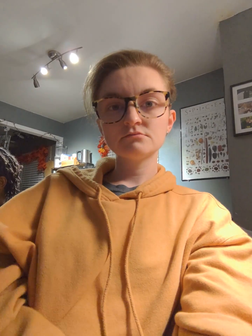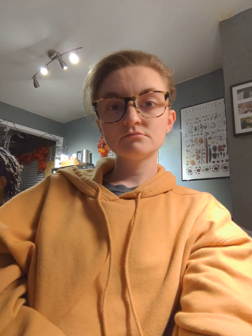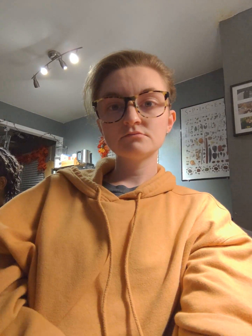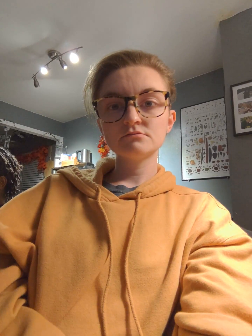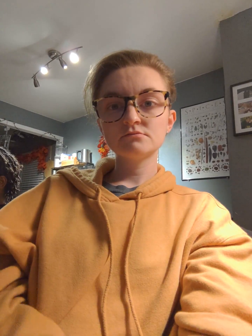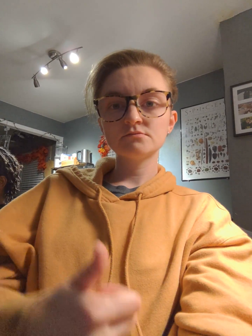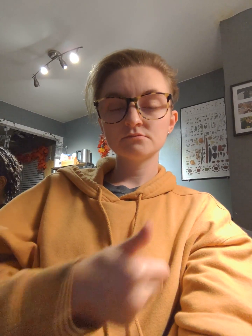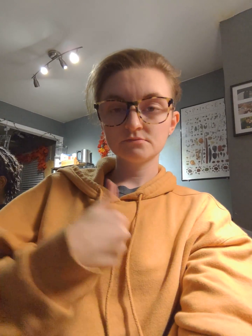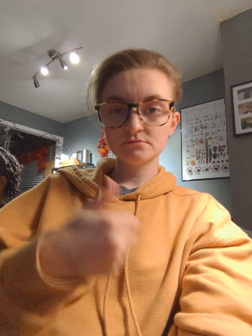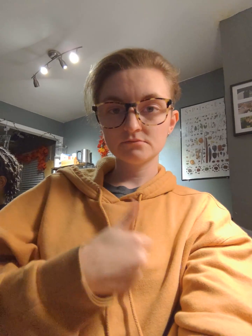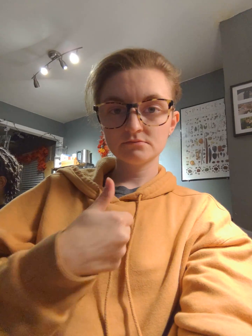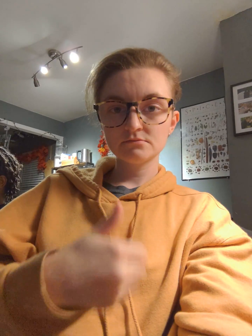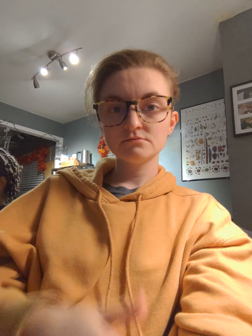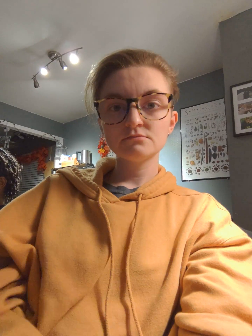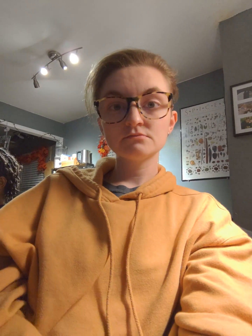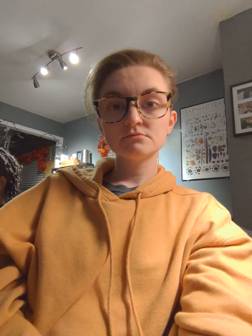basement